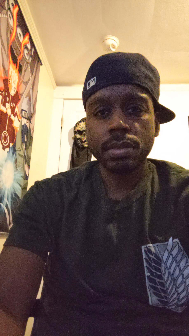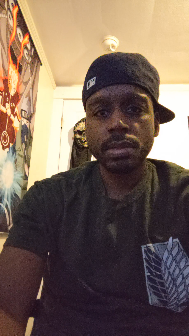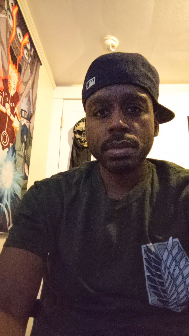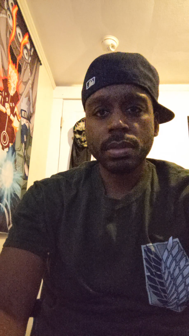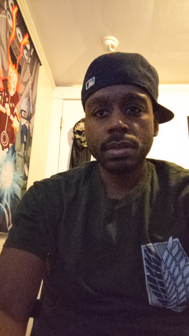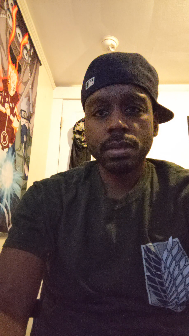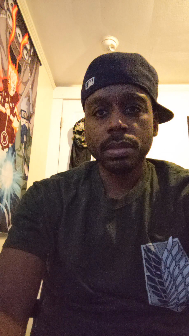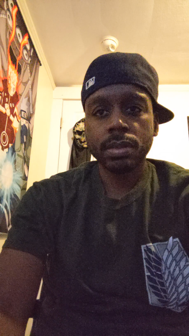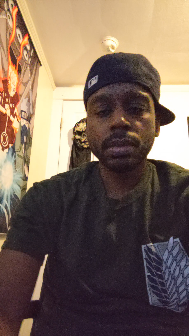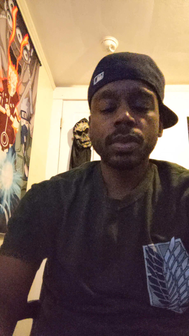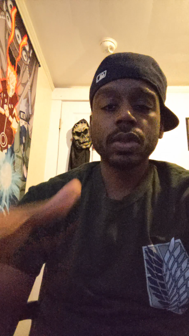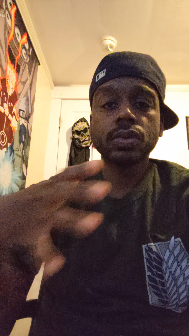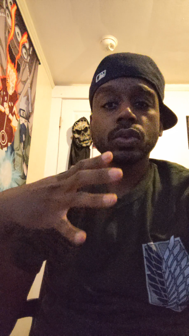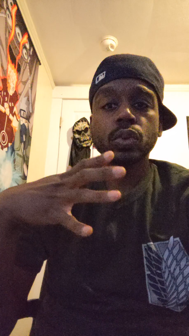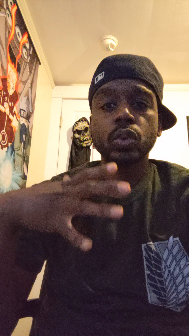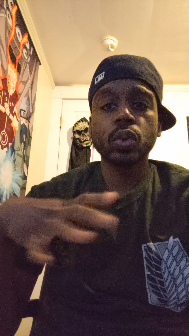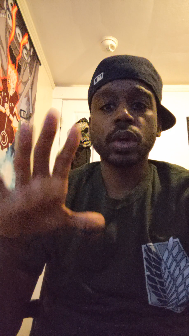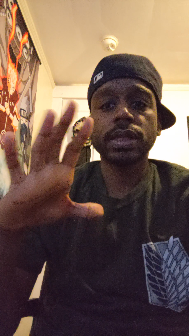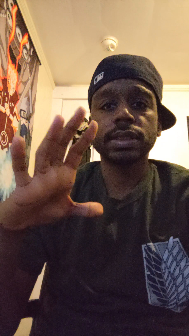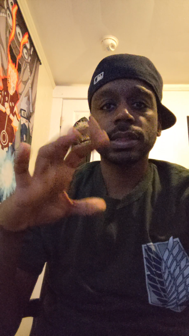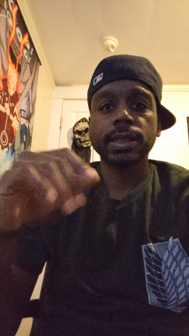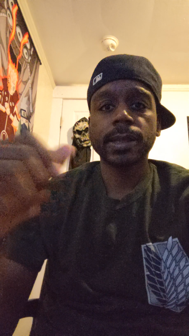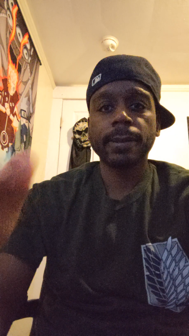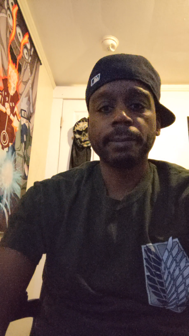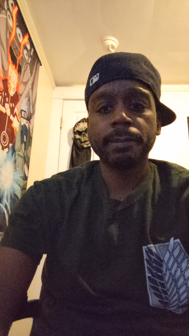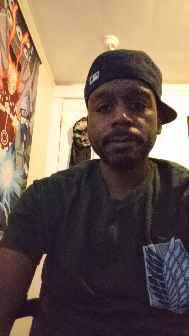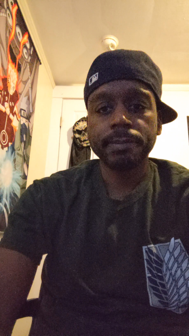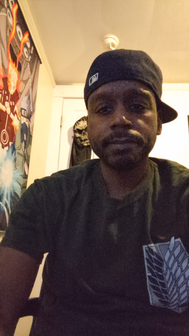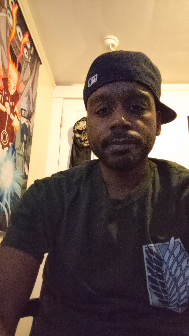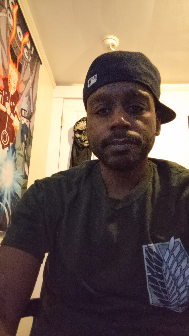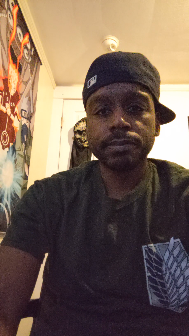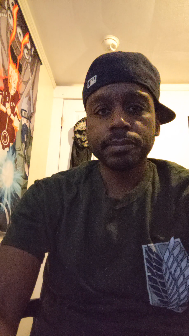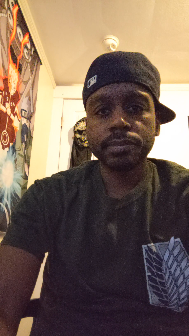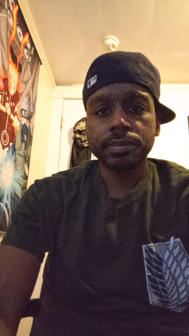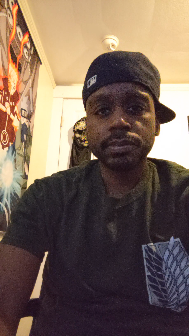dress